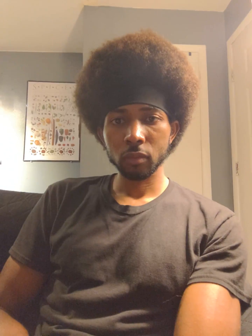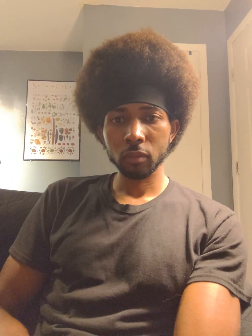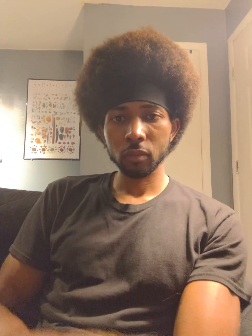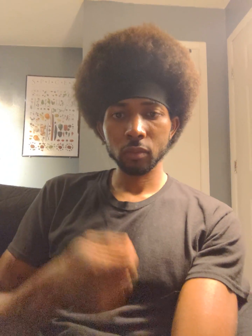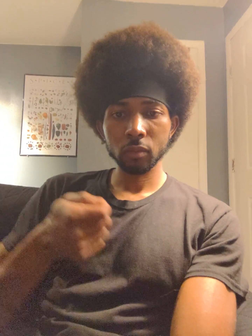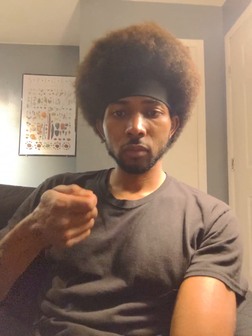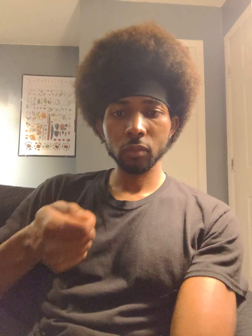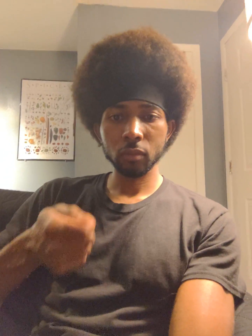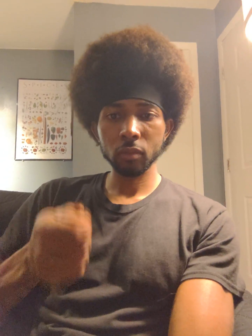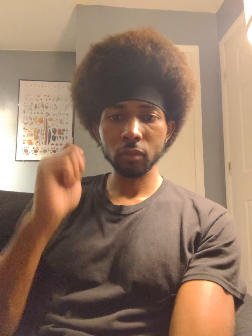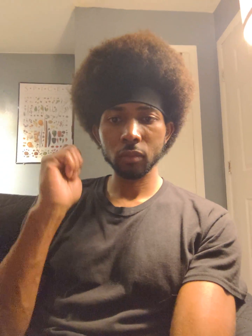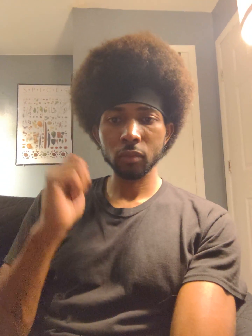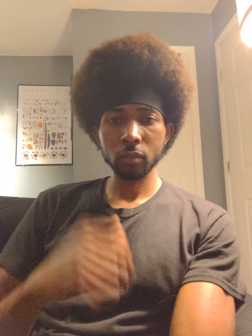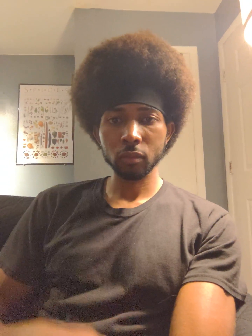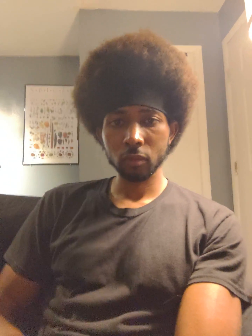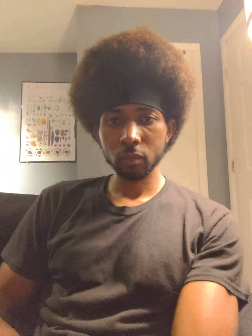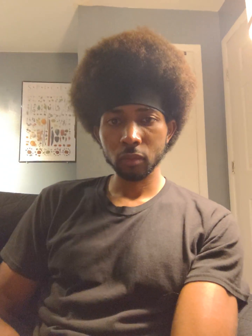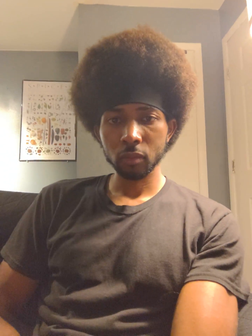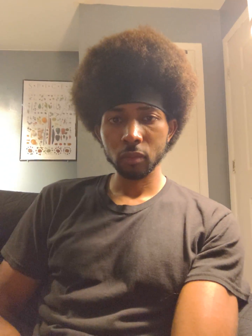shovel